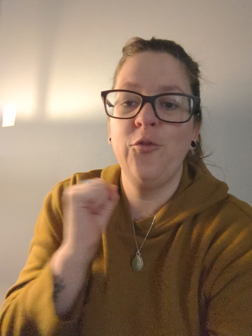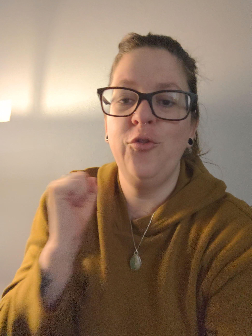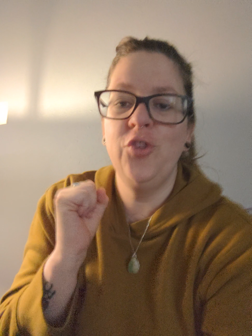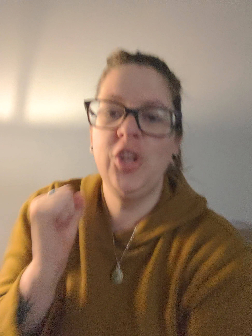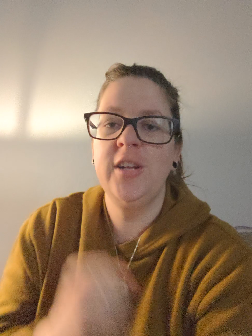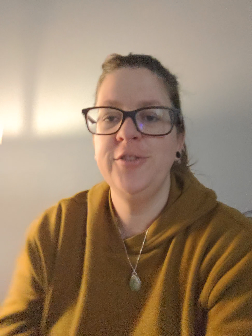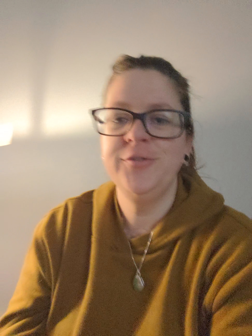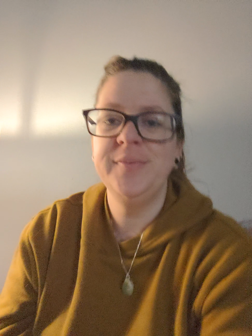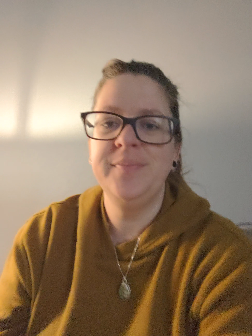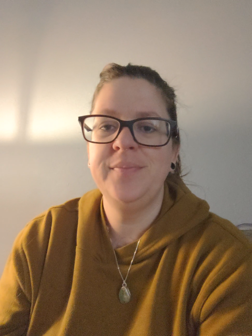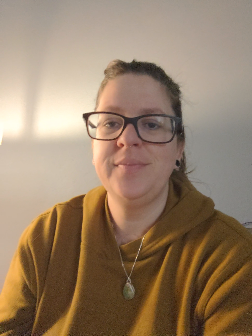refrigerator